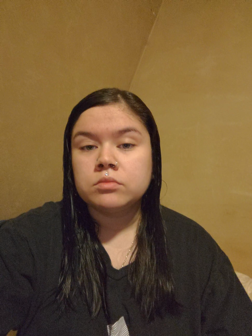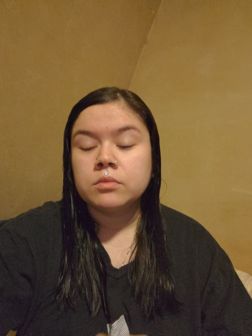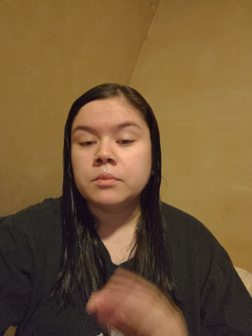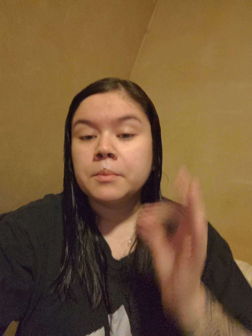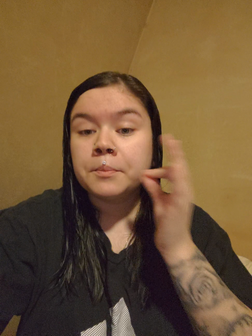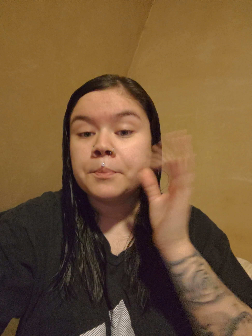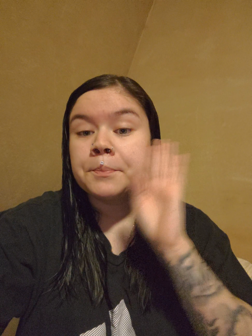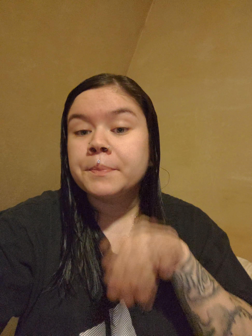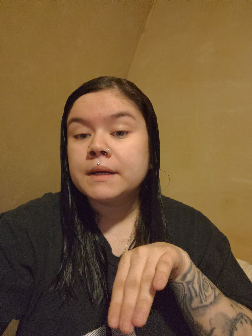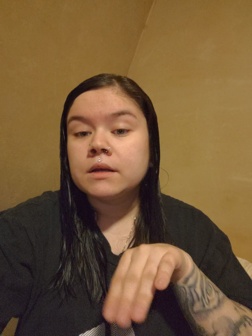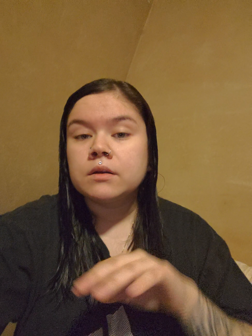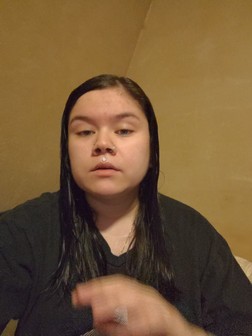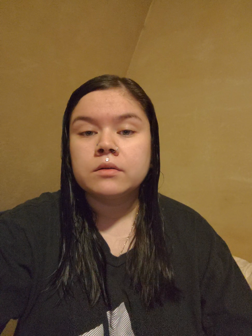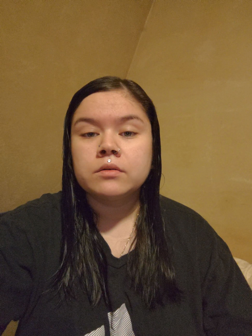bee